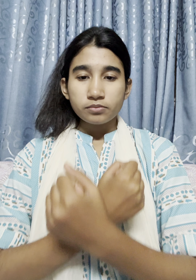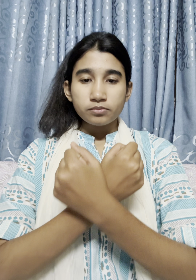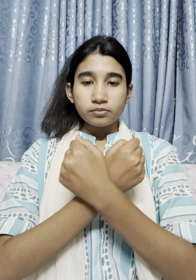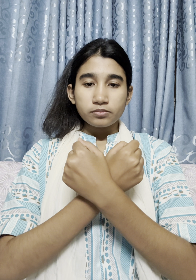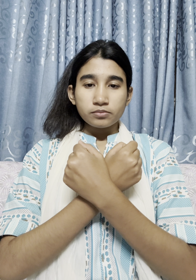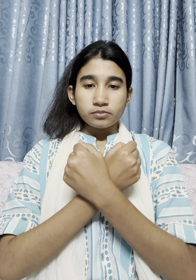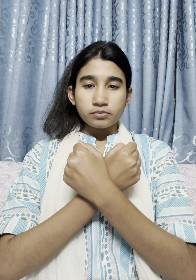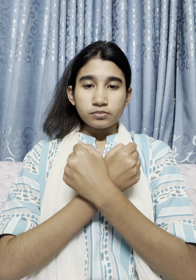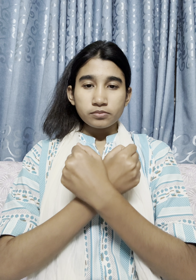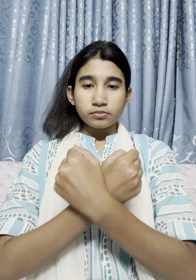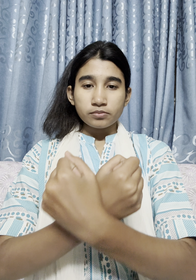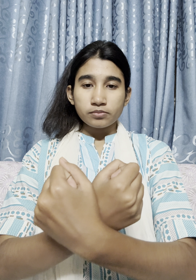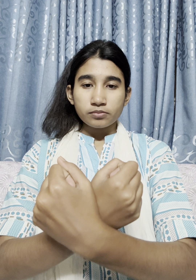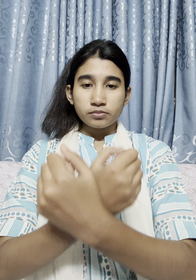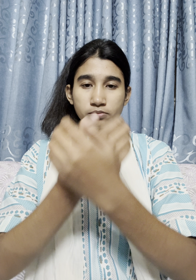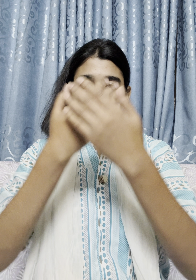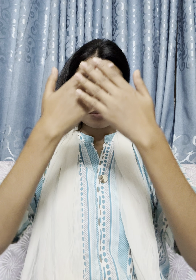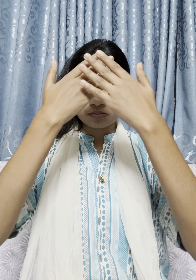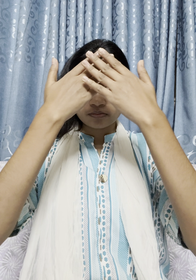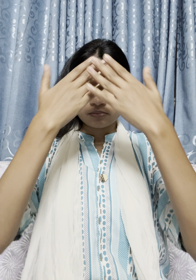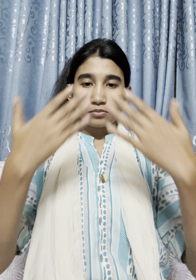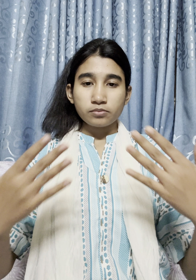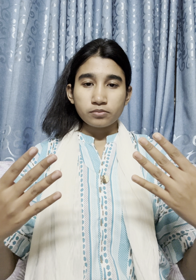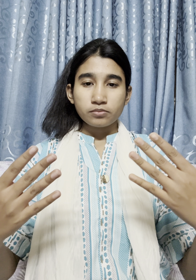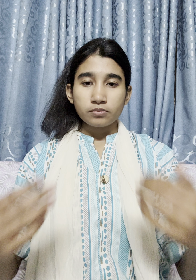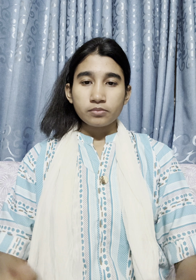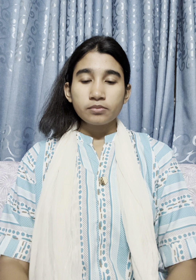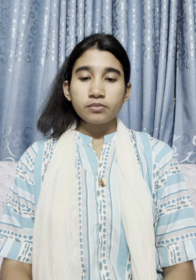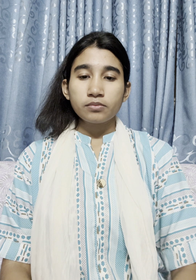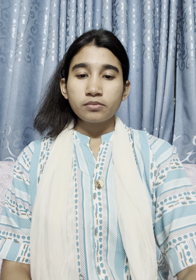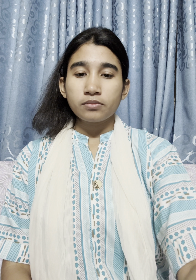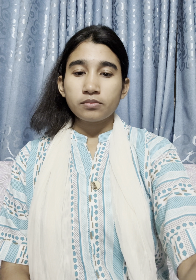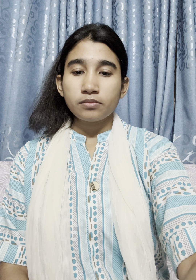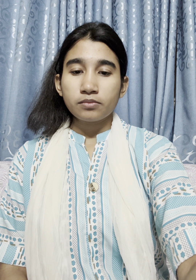জেল